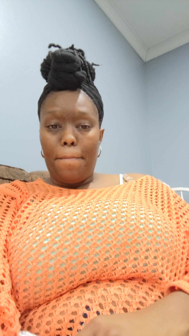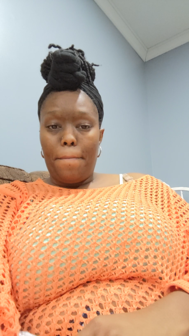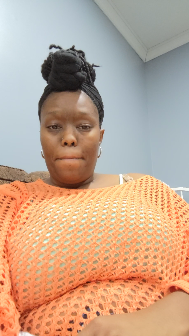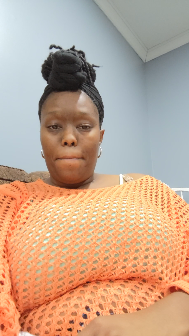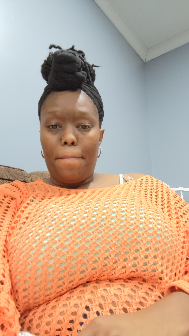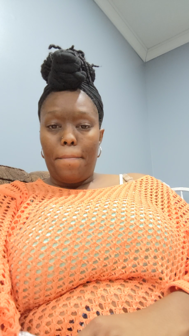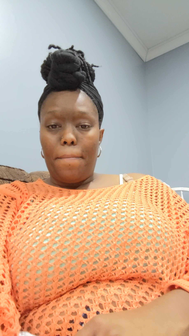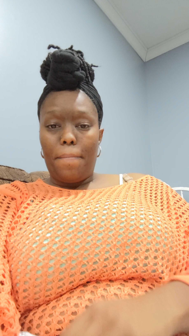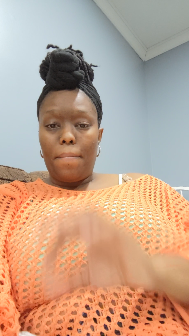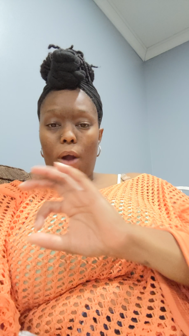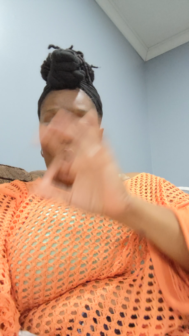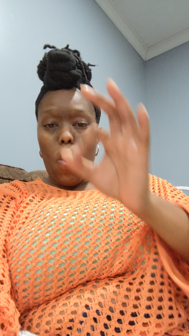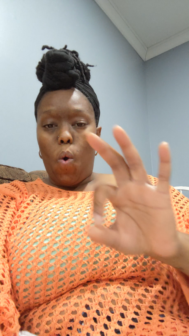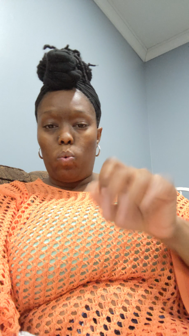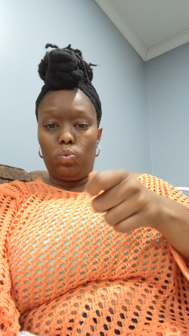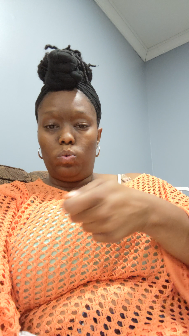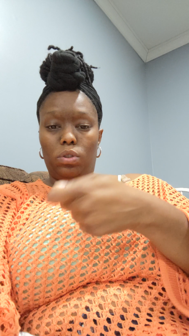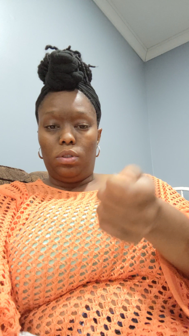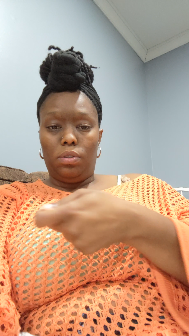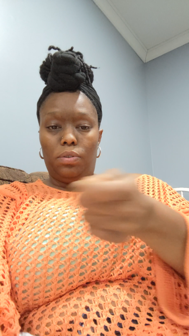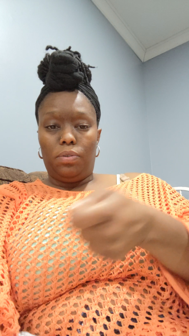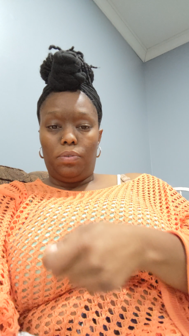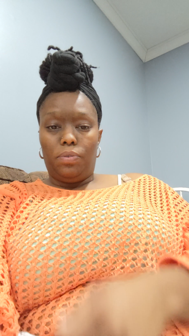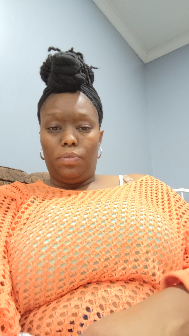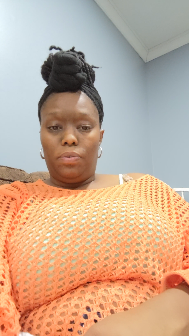hose